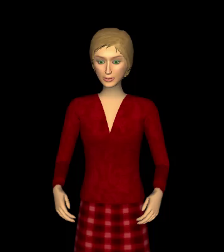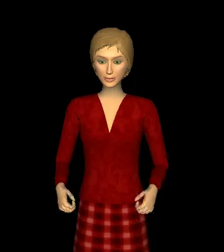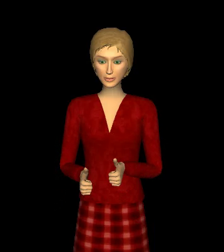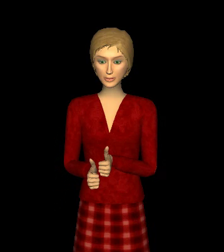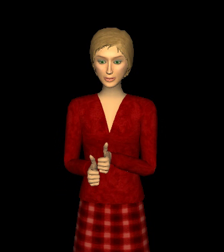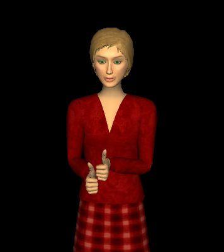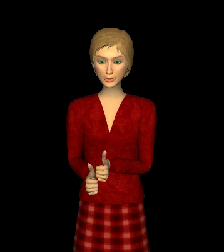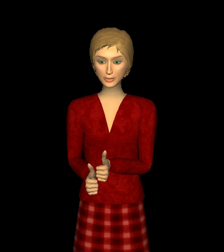يتابع